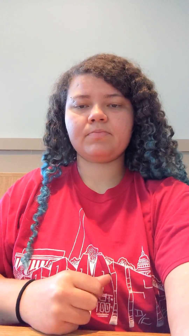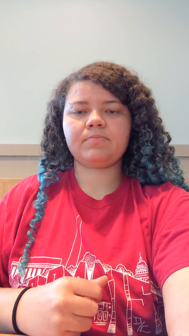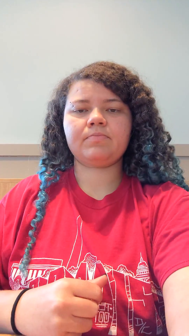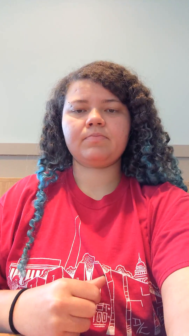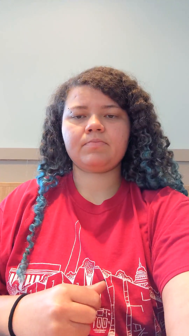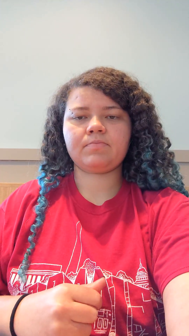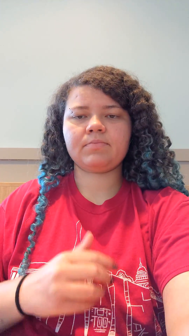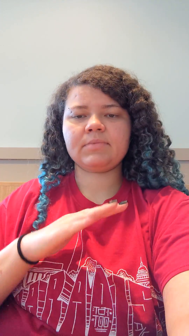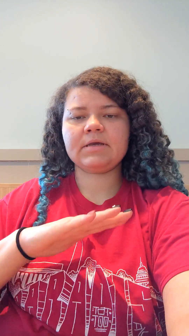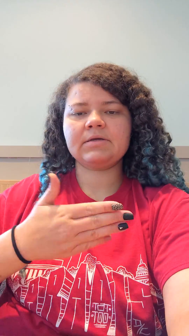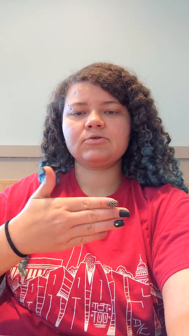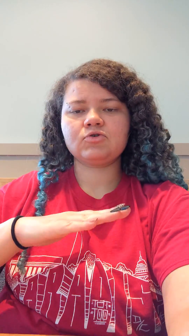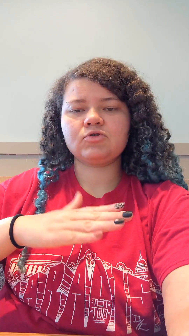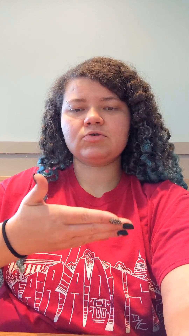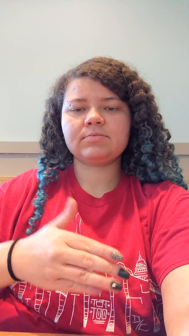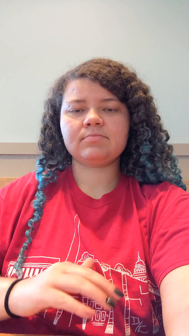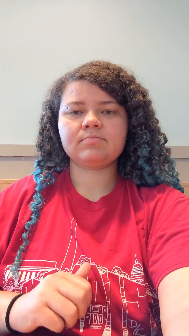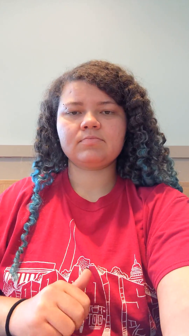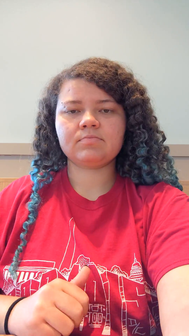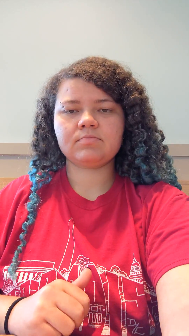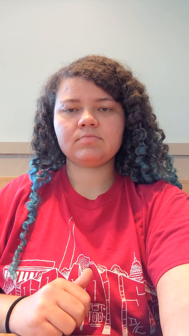kitchen